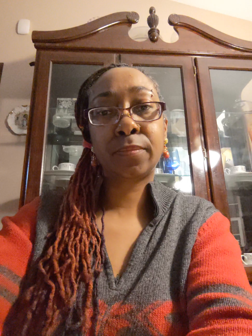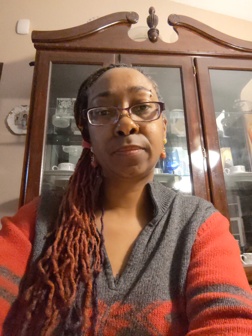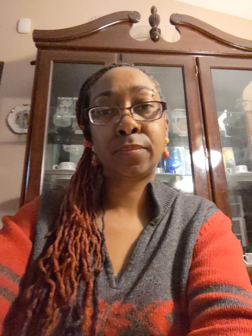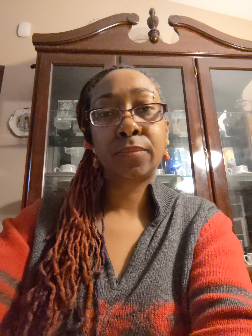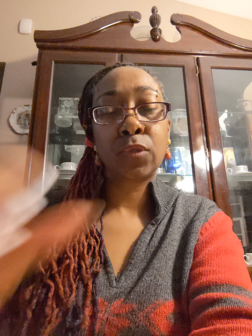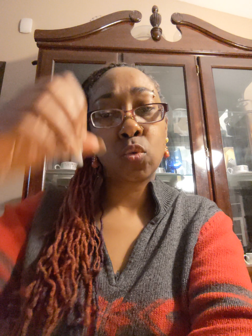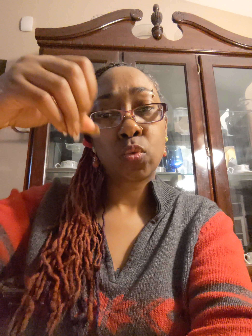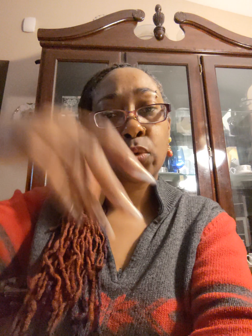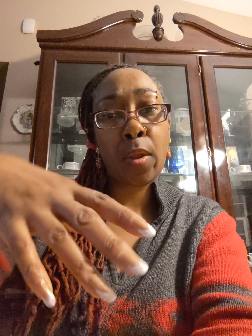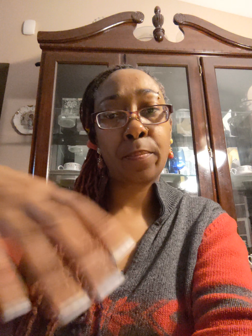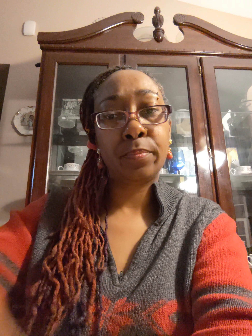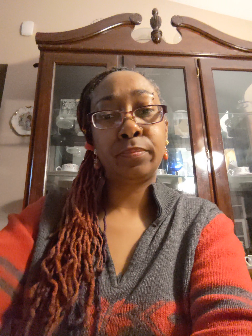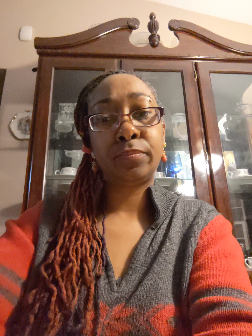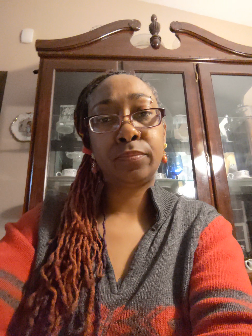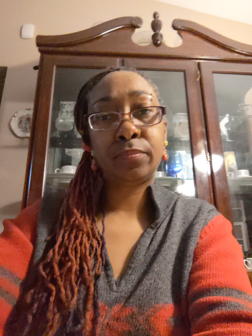drop